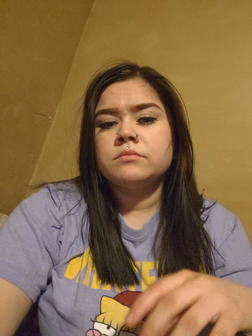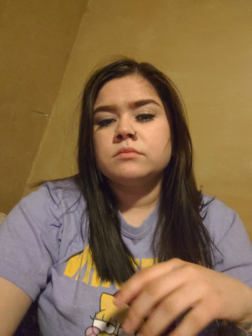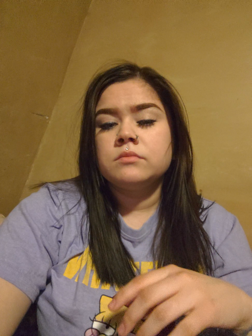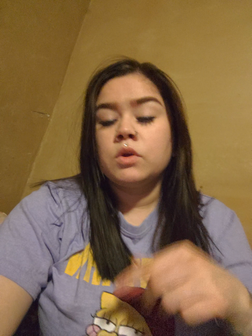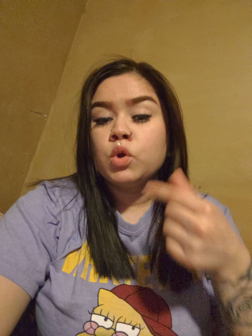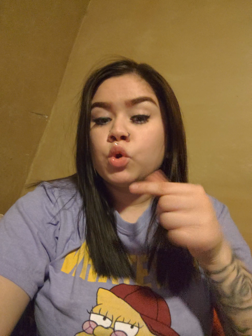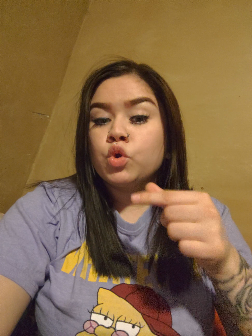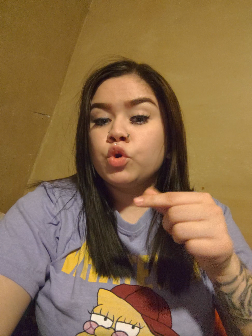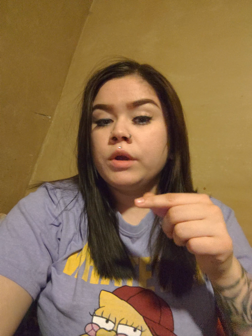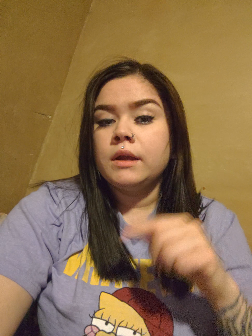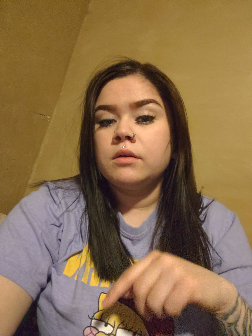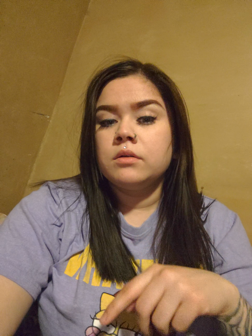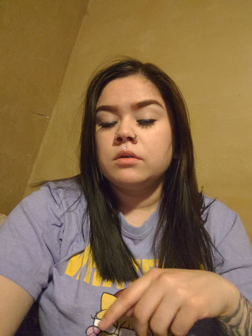green